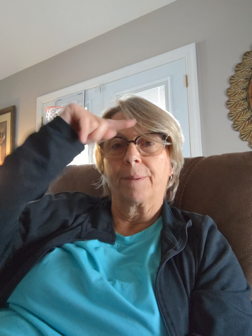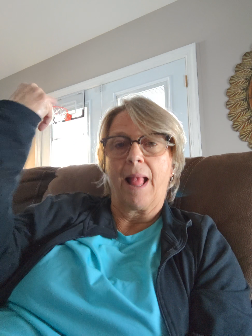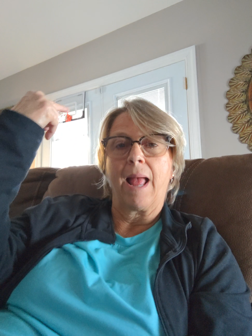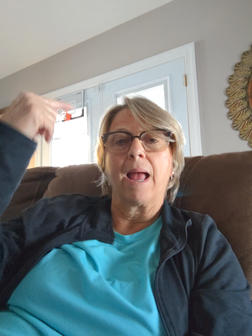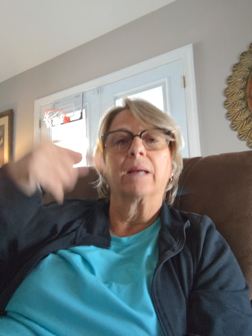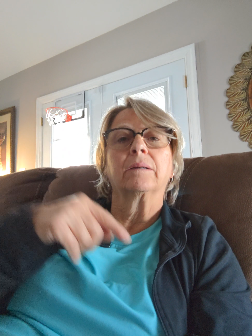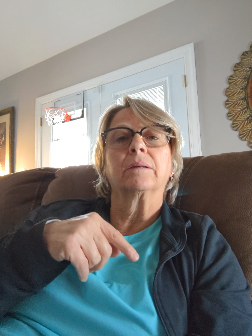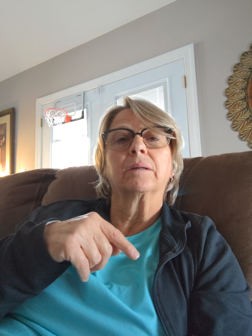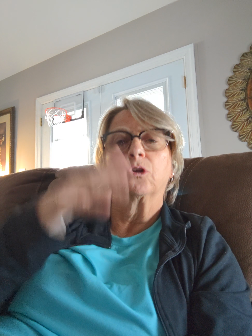black